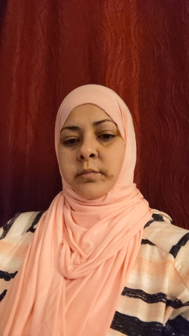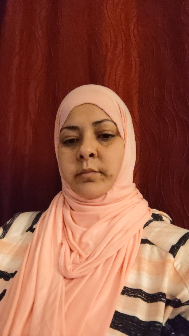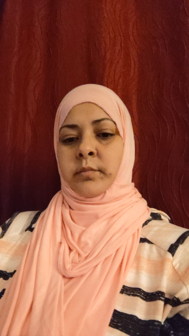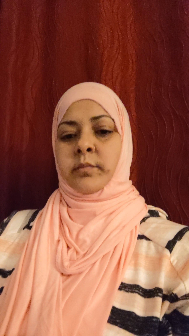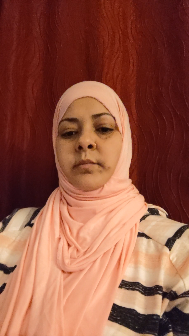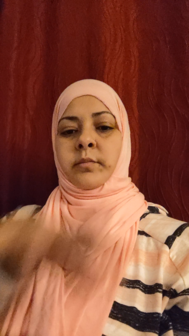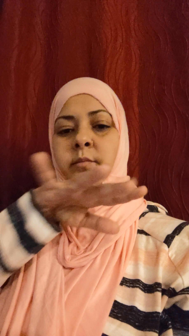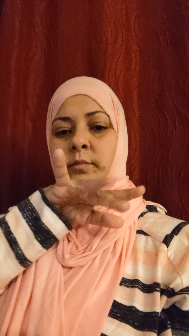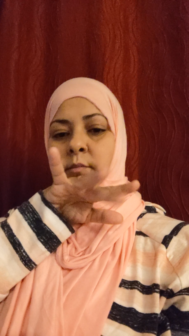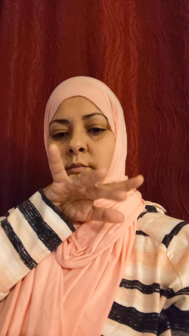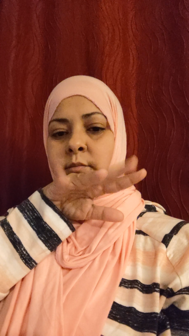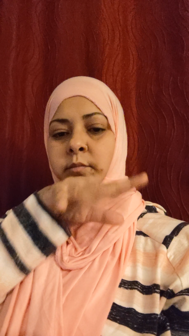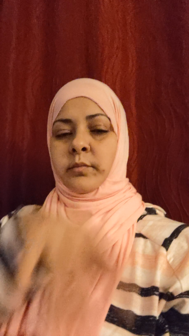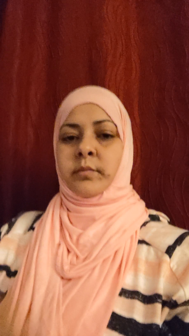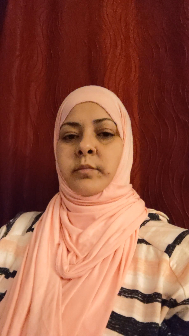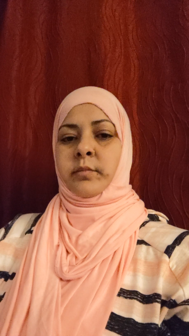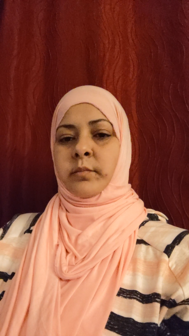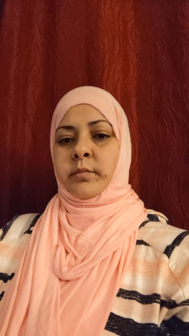naughty